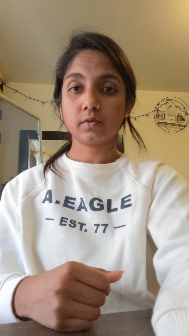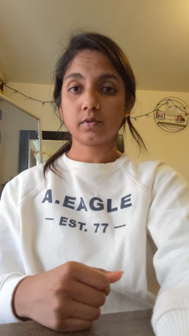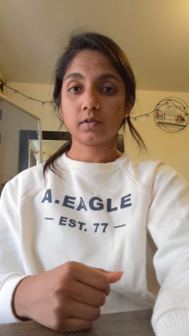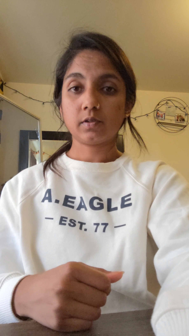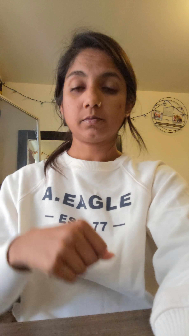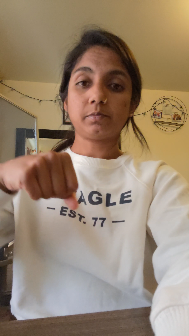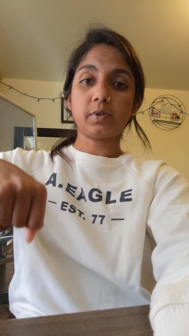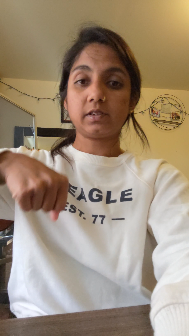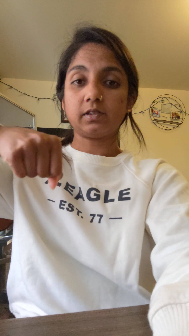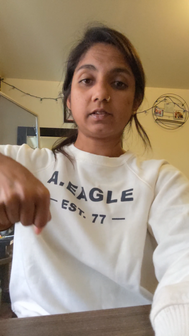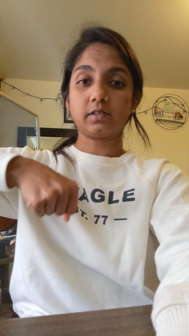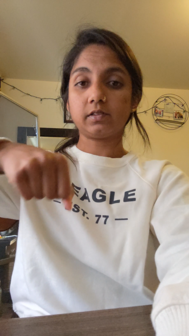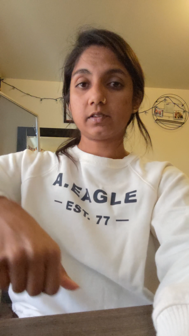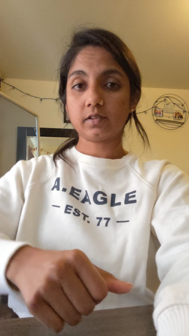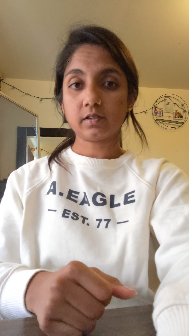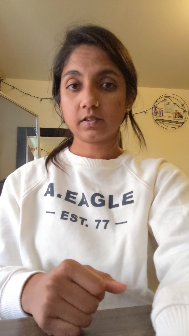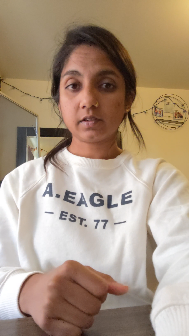bicycle